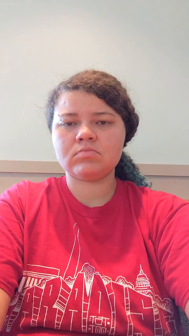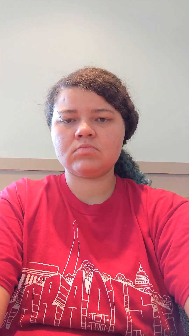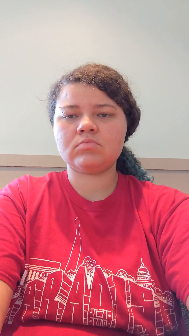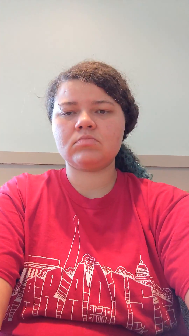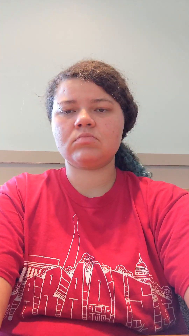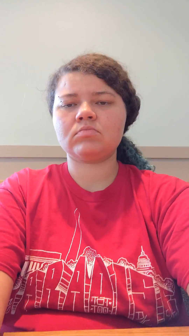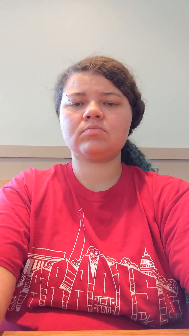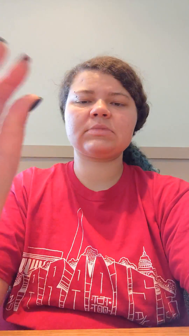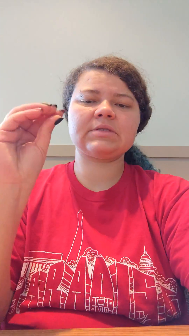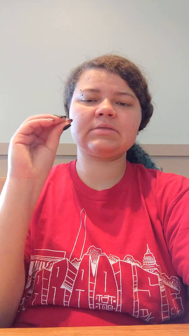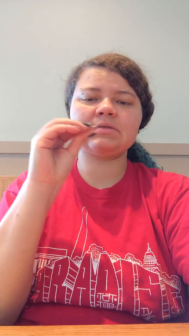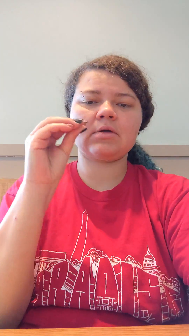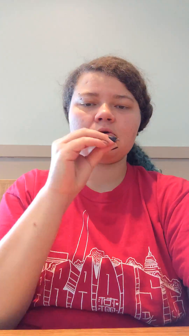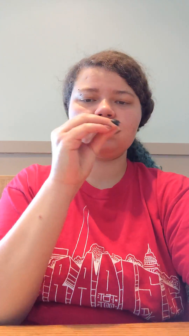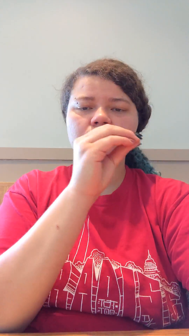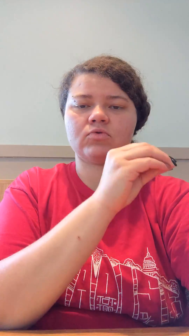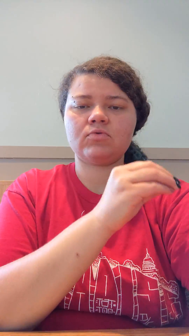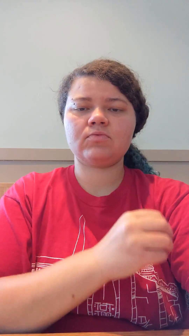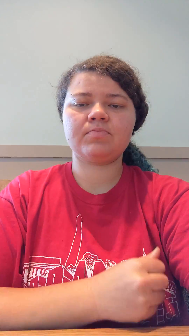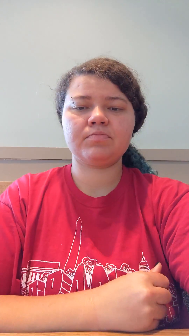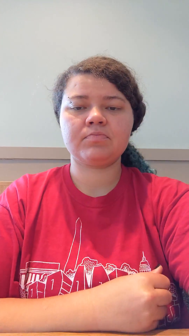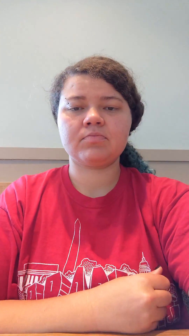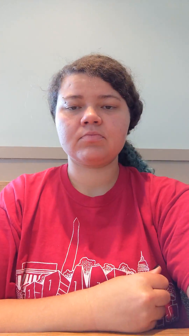dinosaur